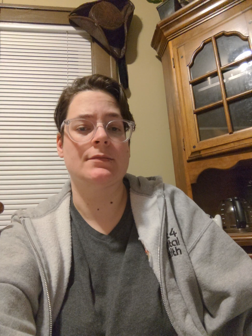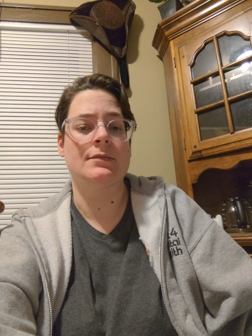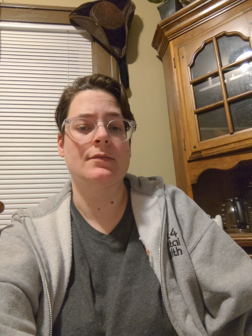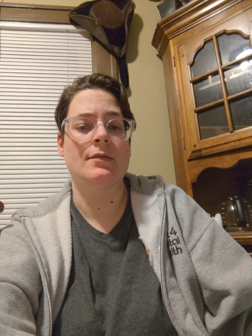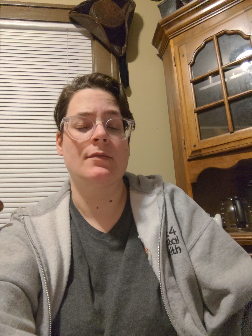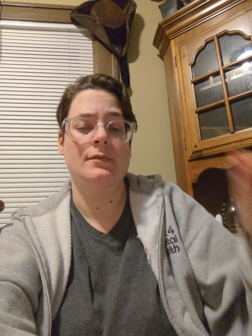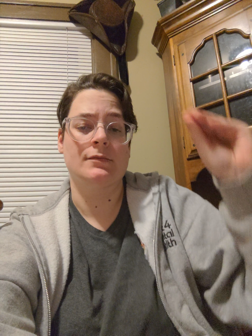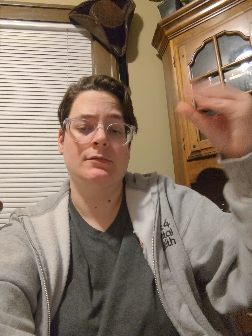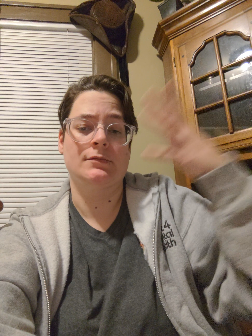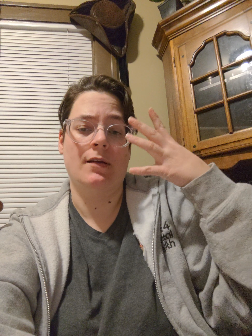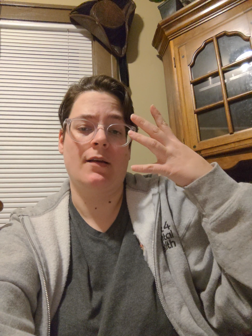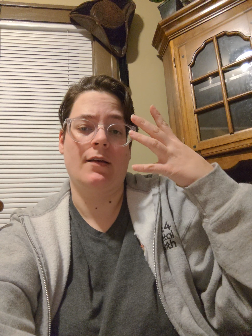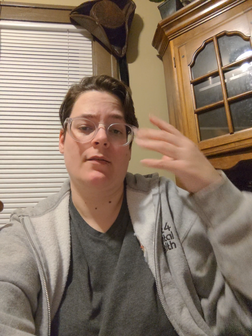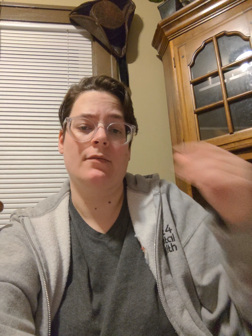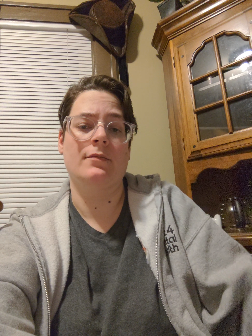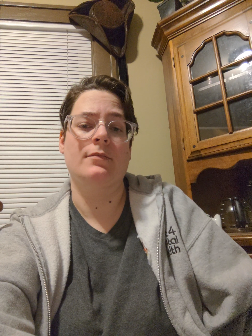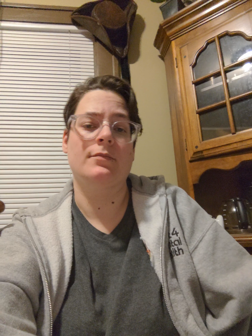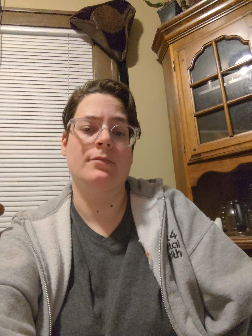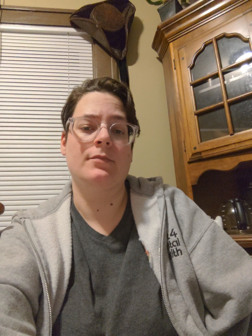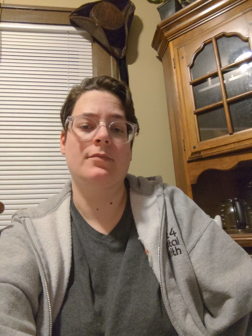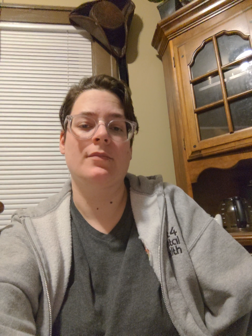sun